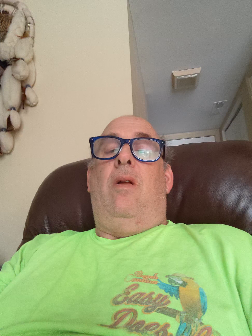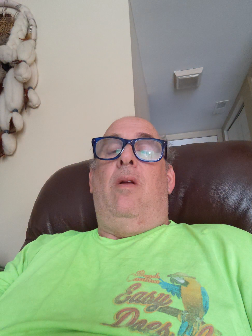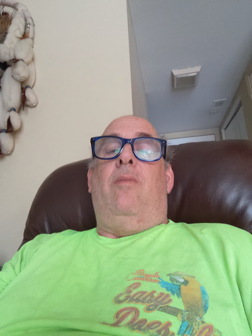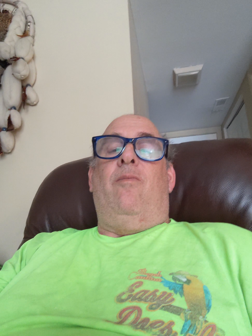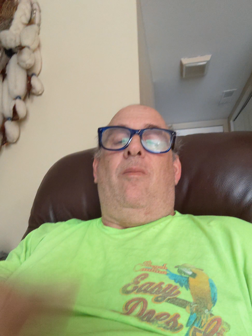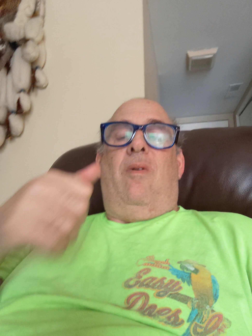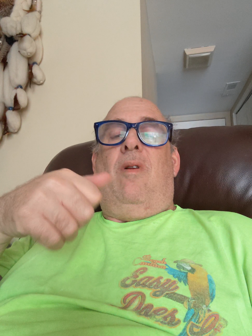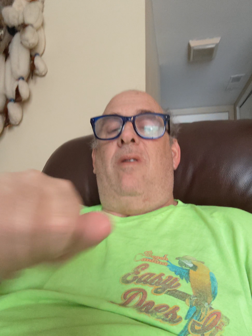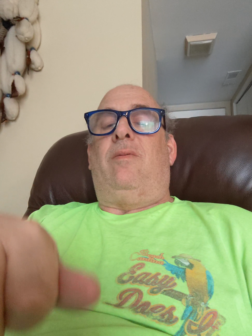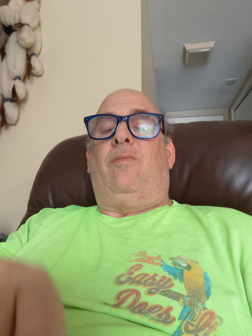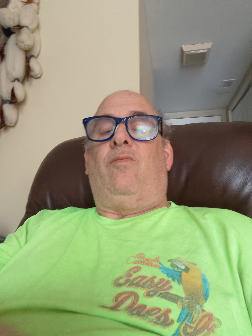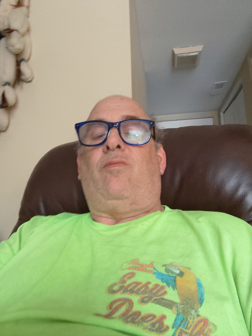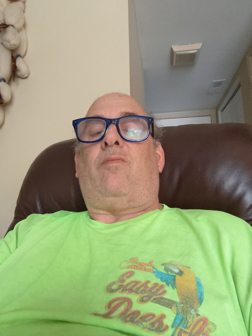hide